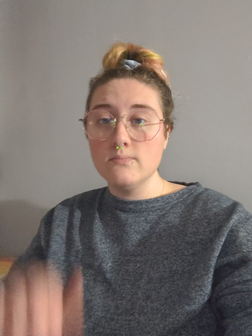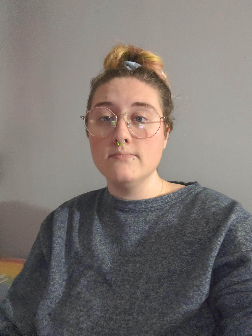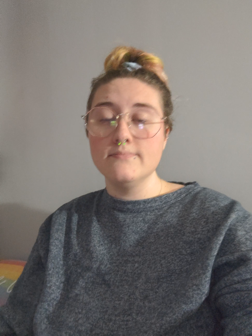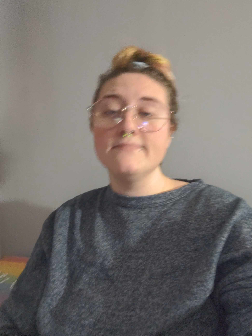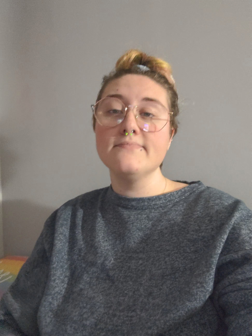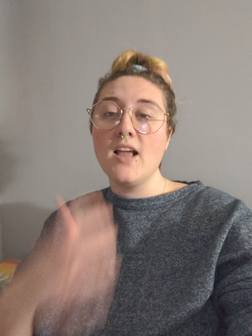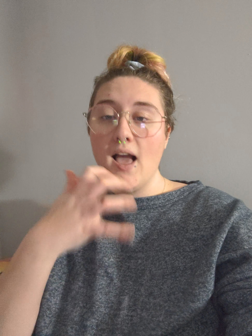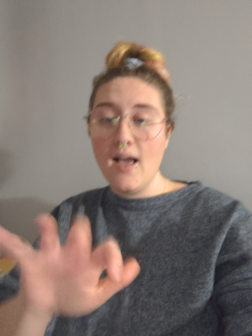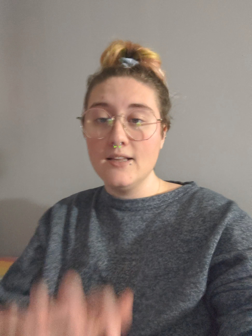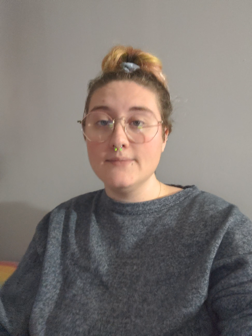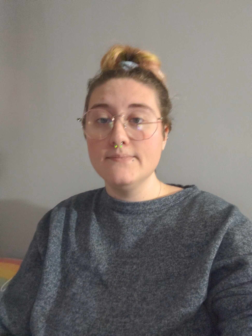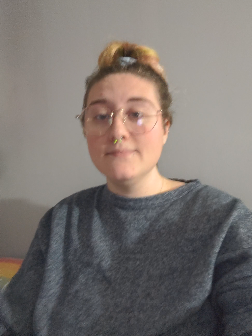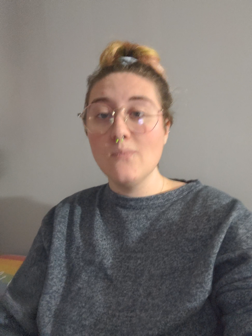hot